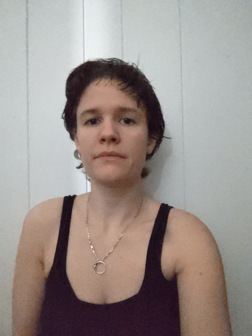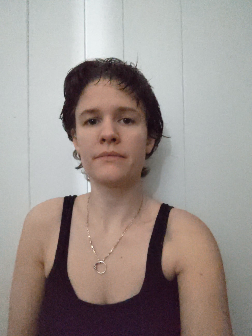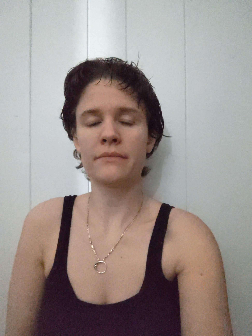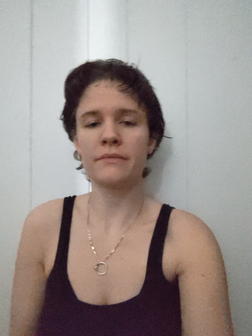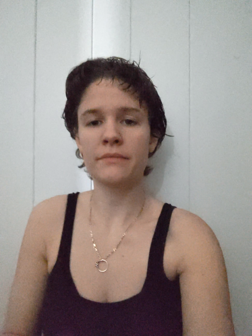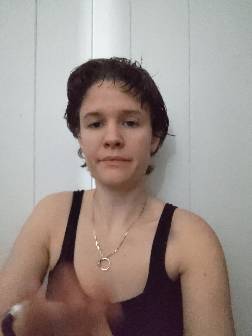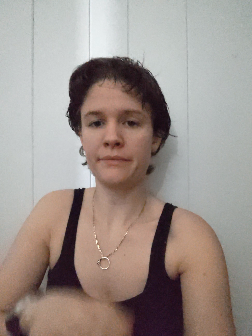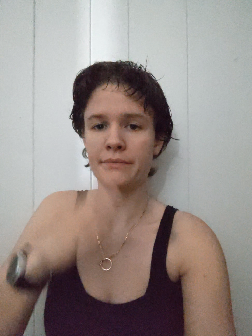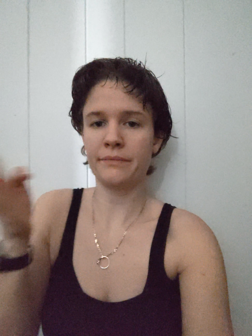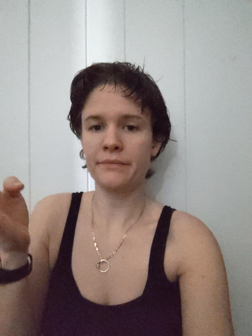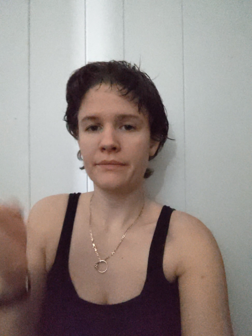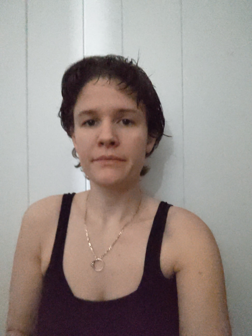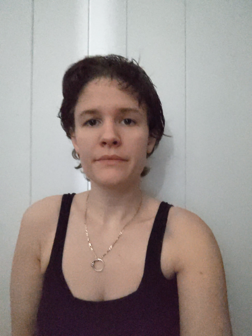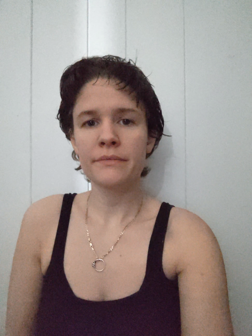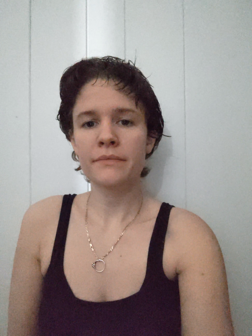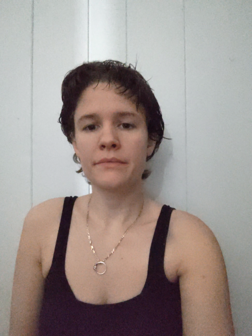open